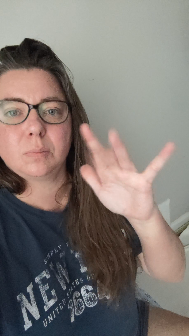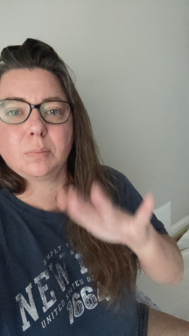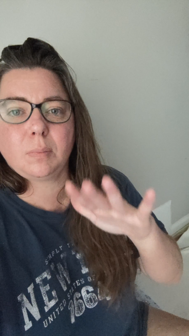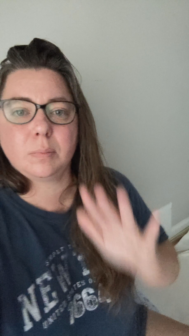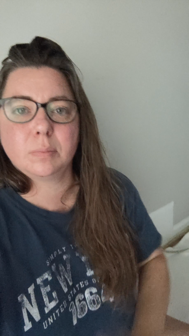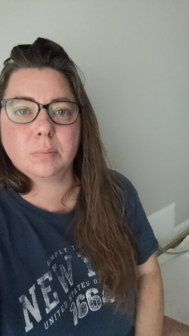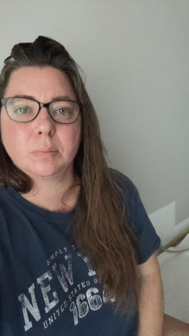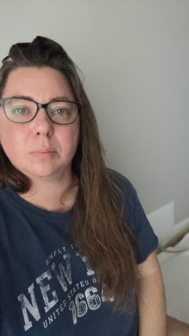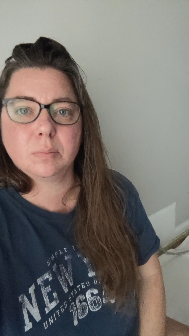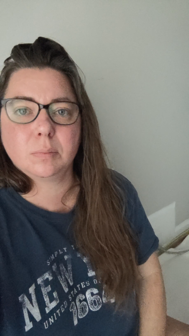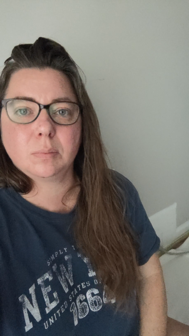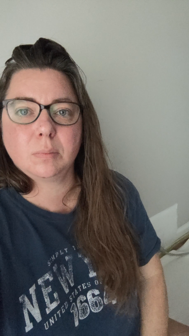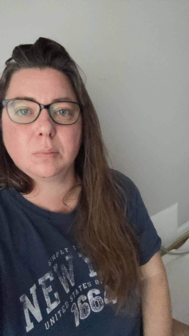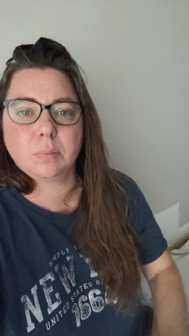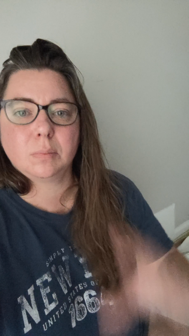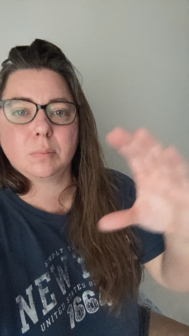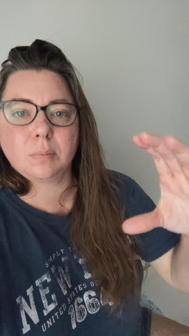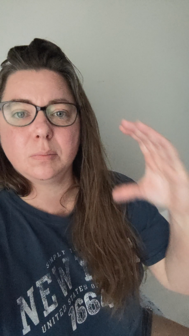bus